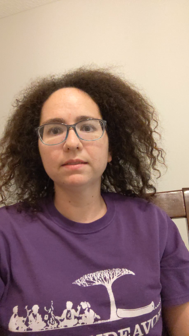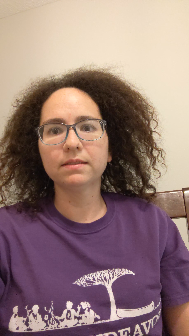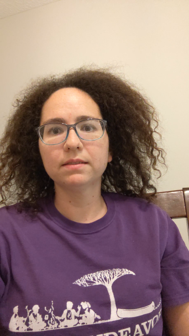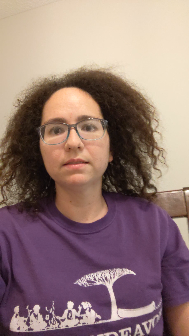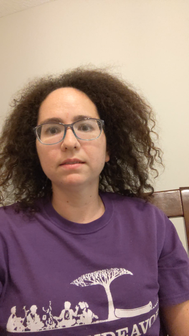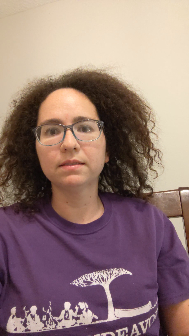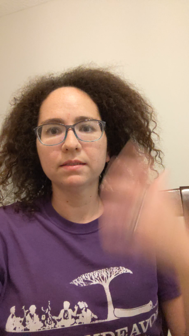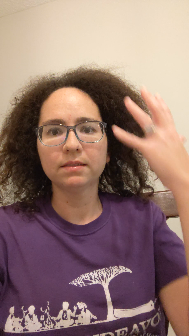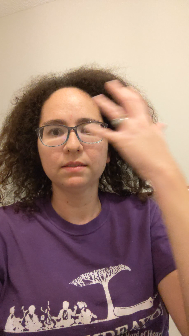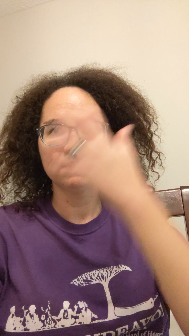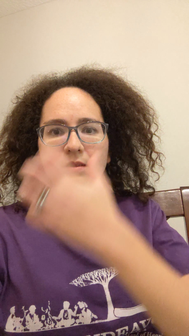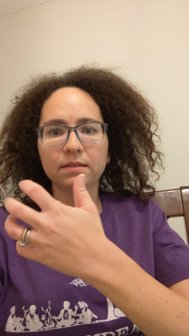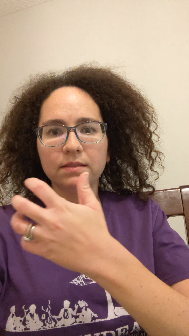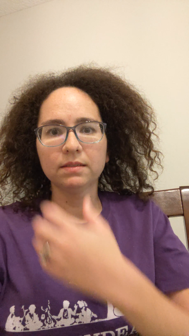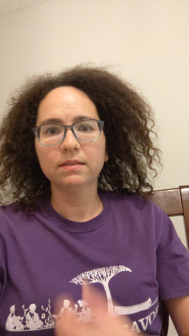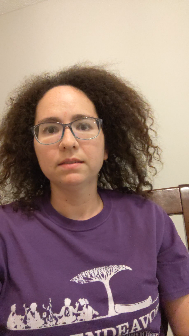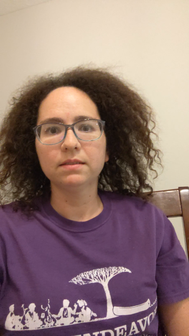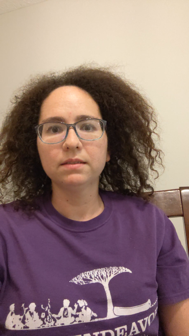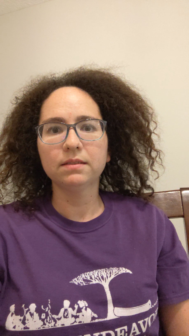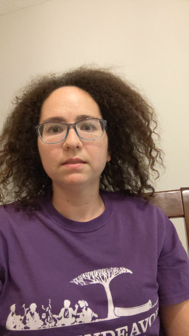dark